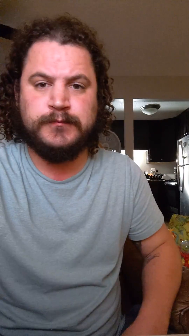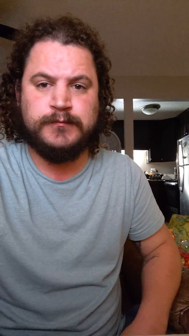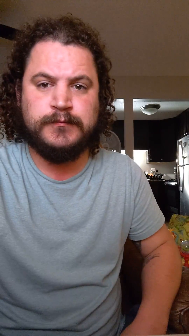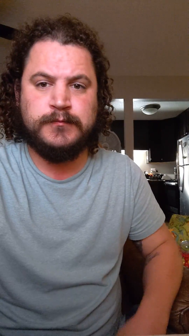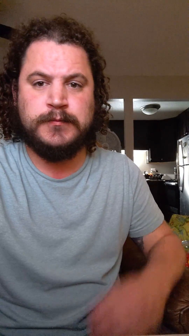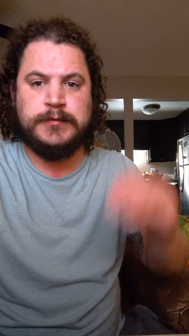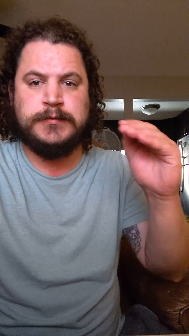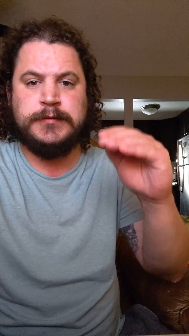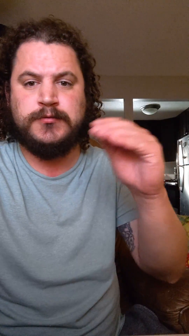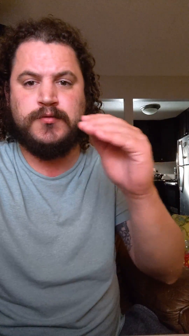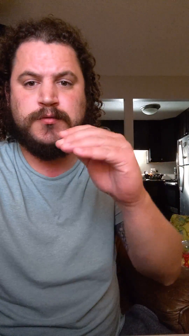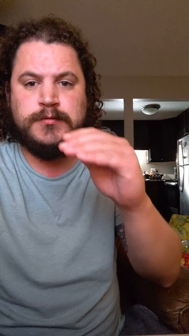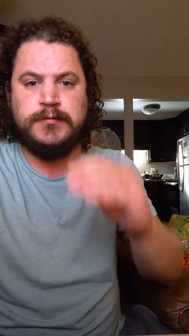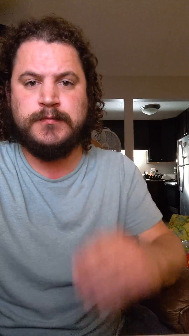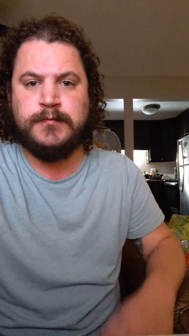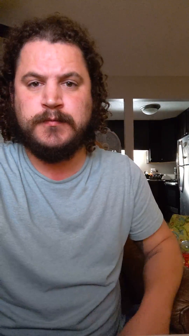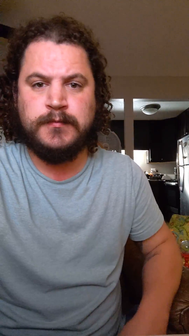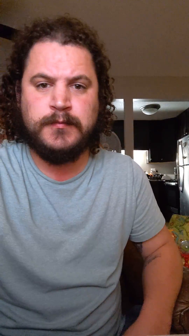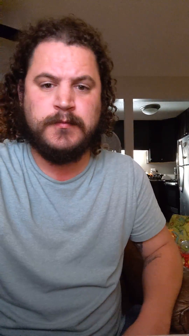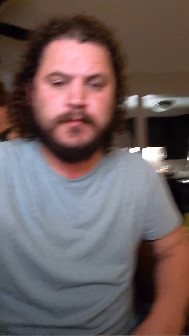dinosaur